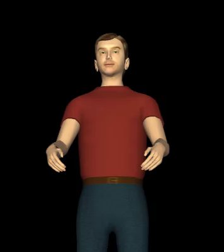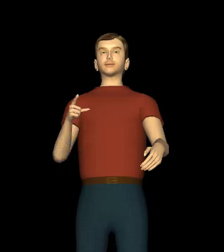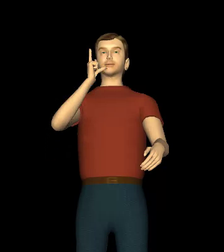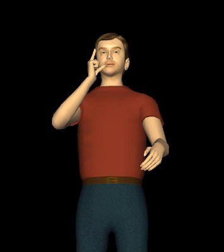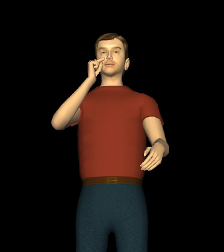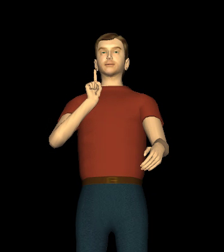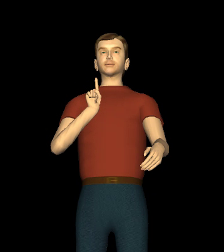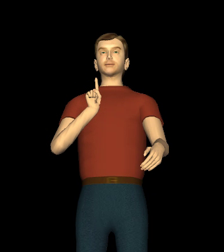والدين